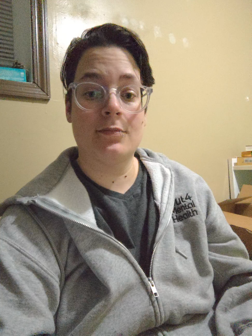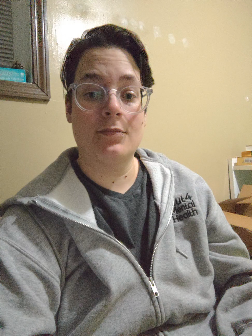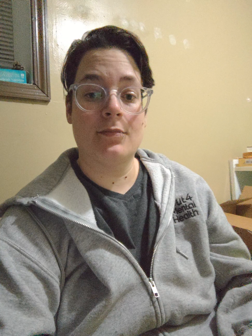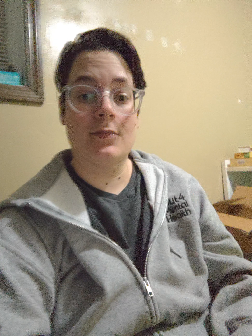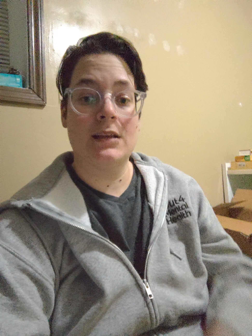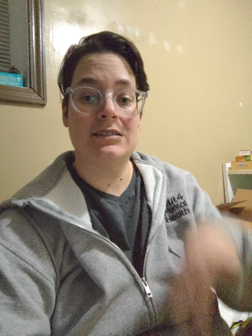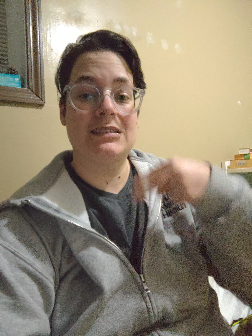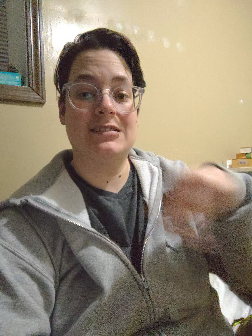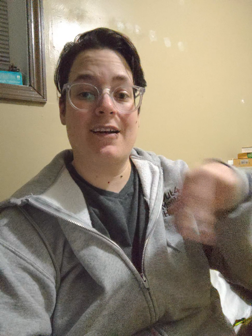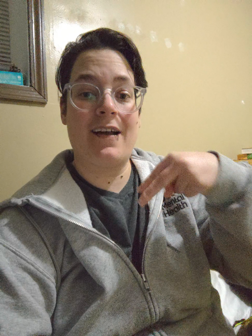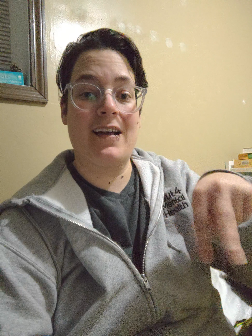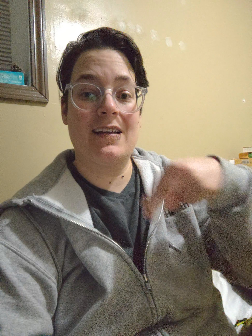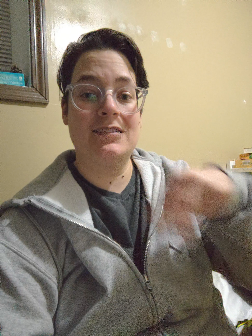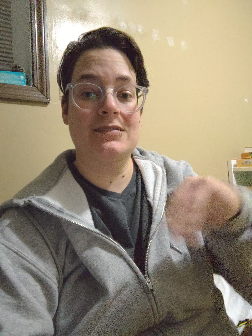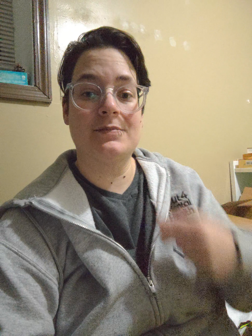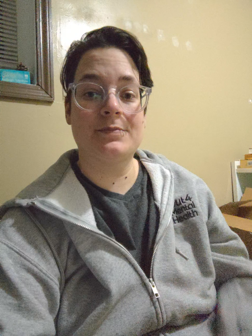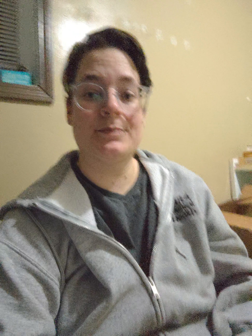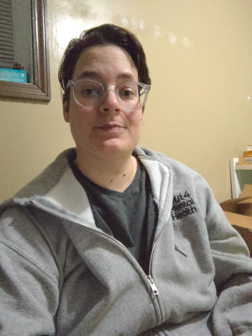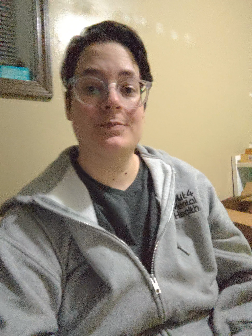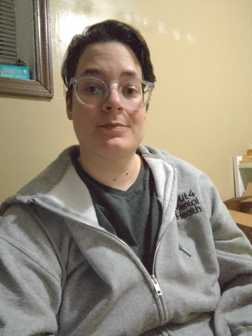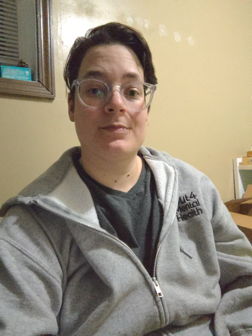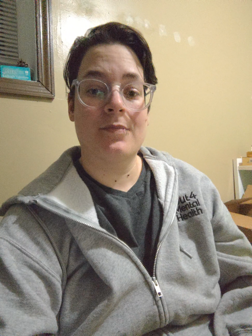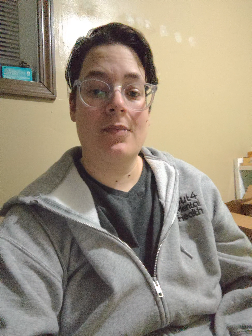dance